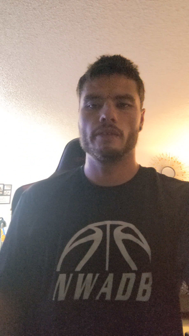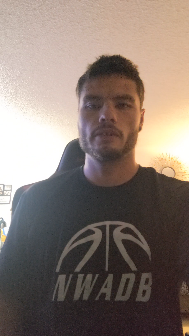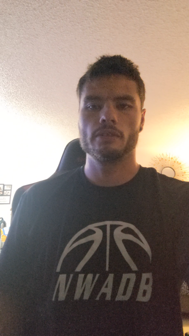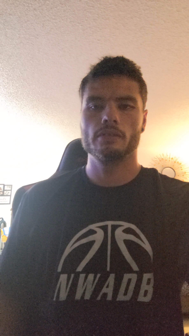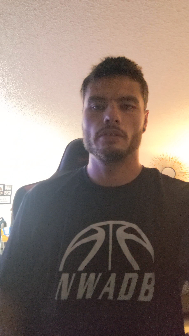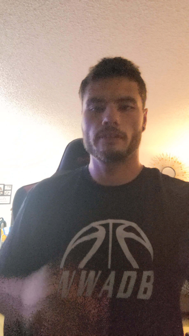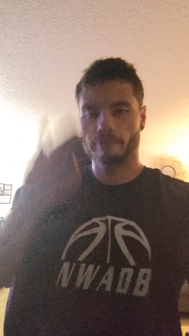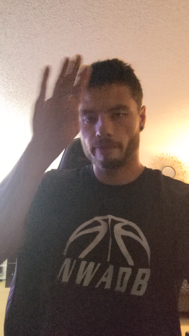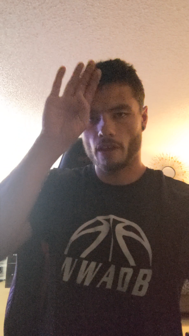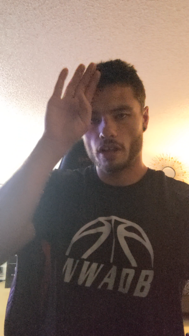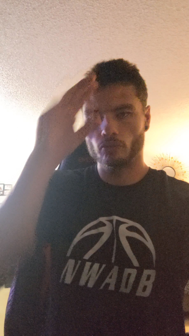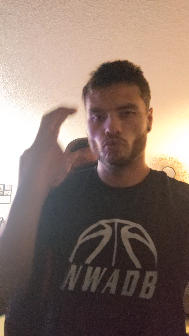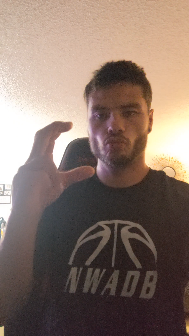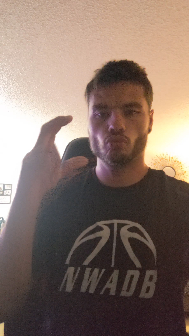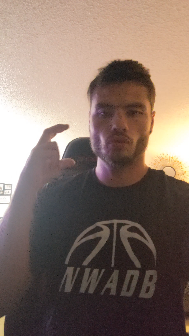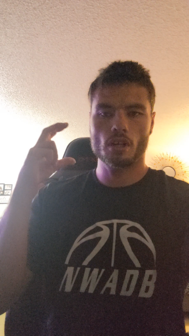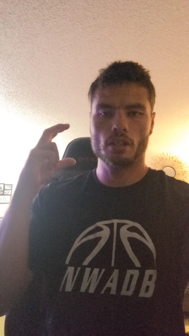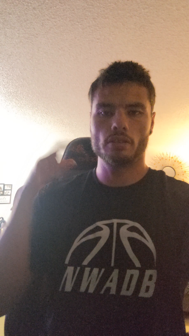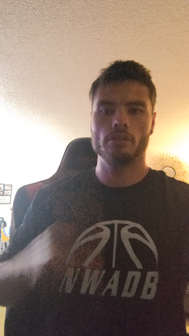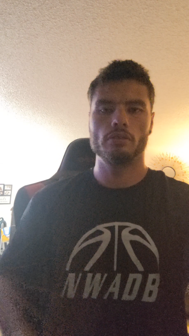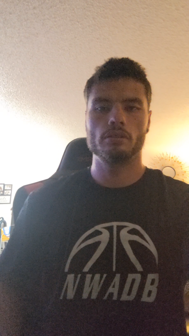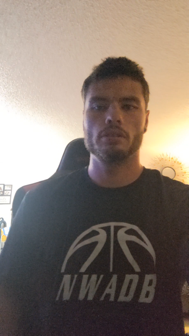fire truck